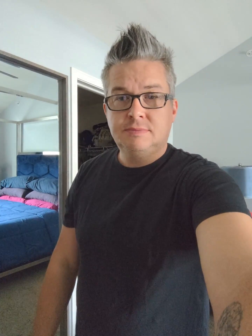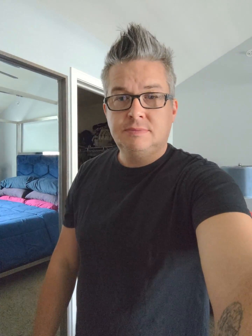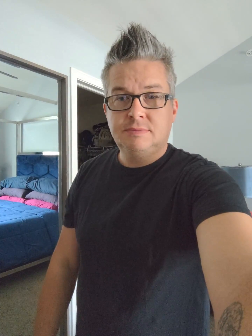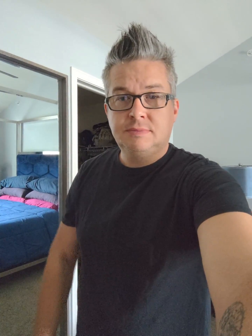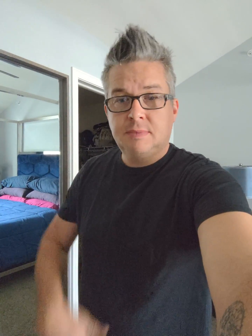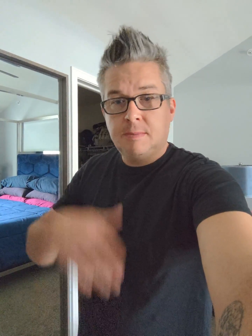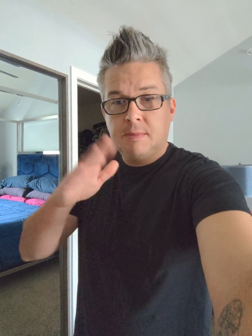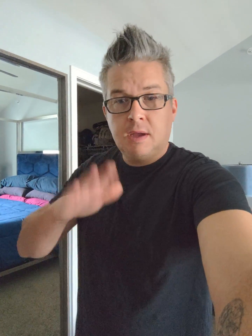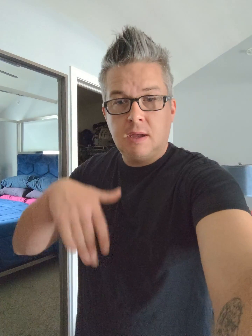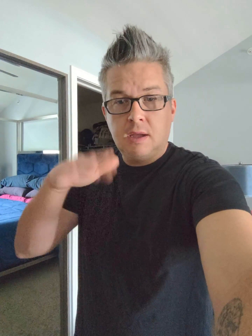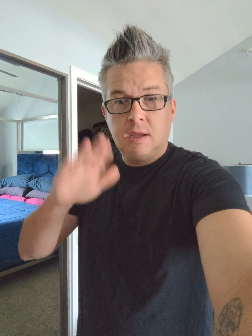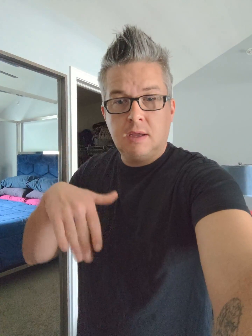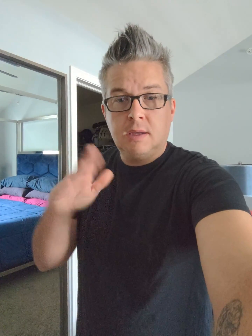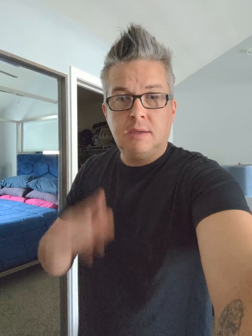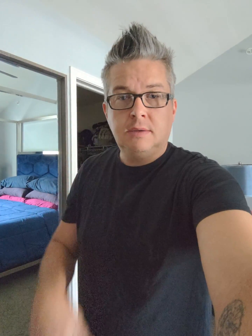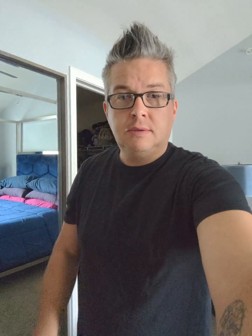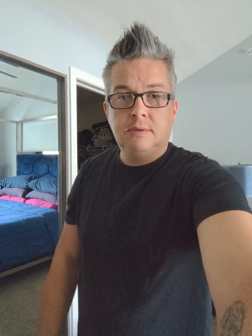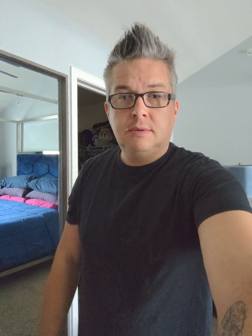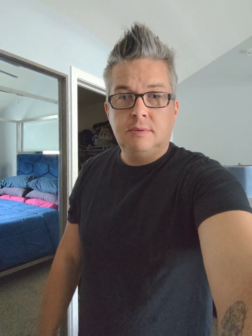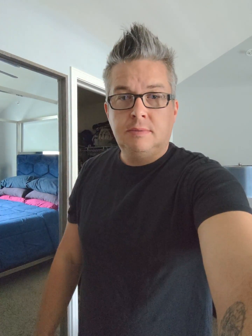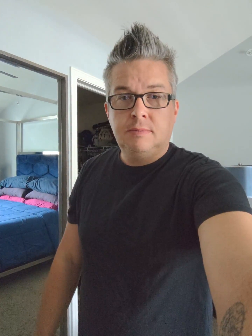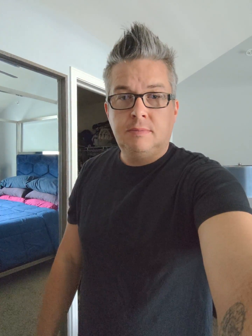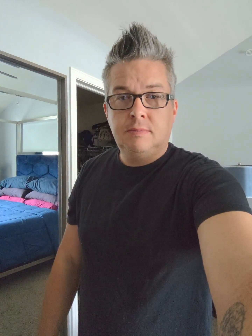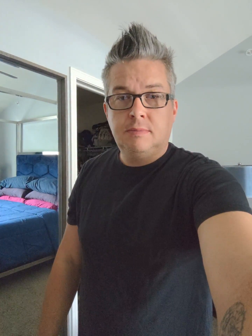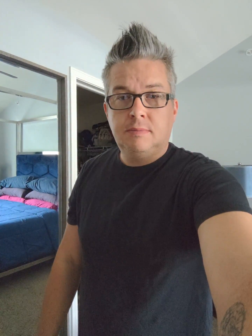paint